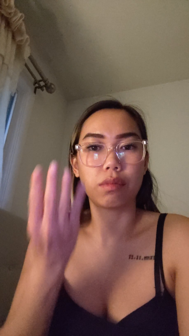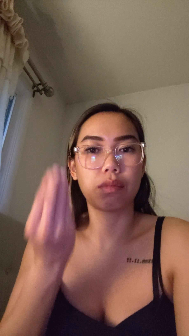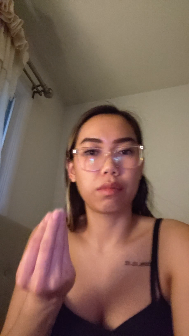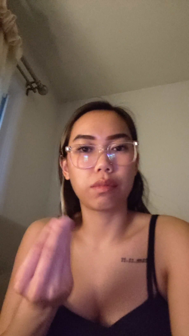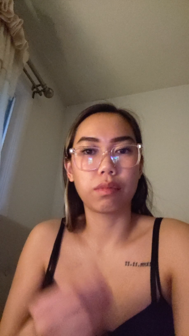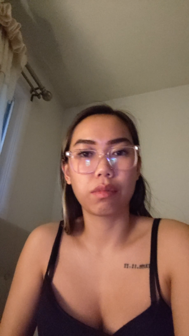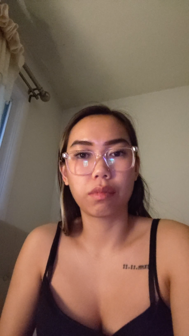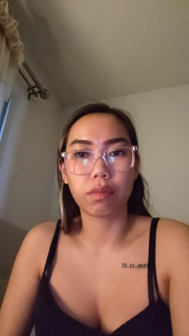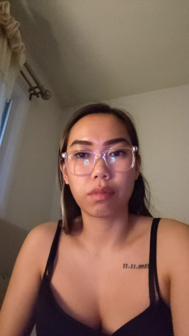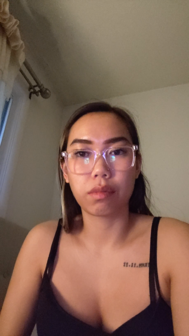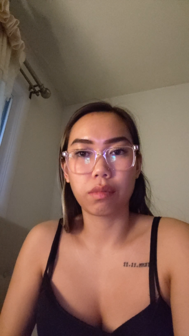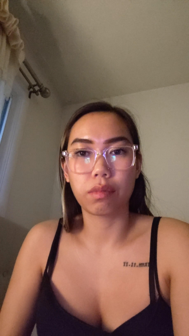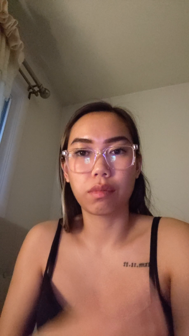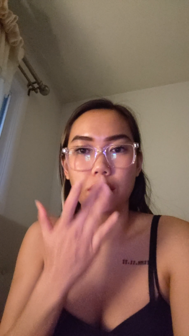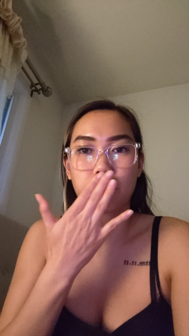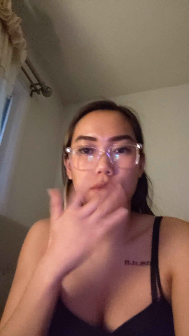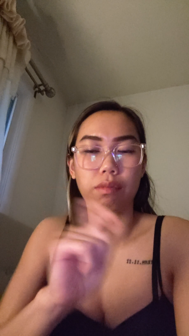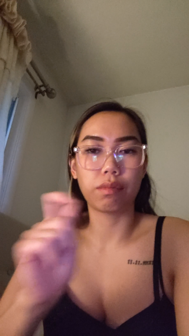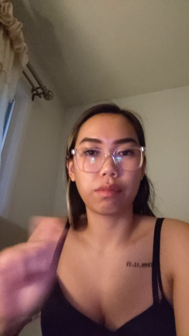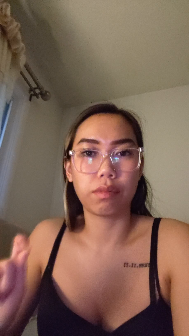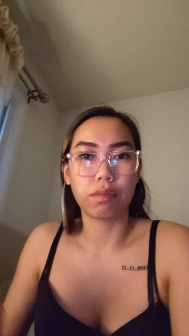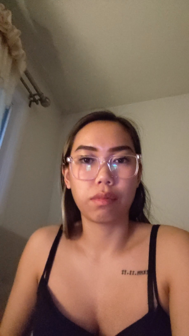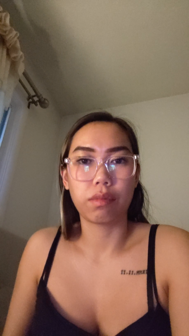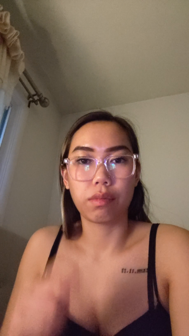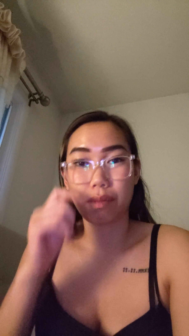crayon